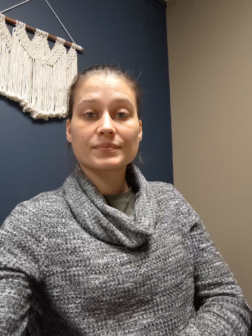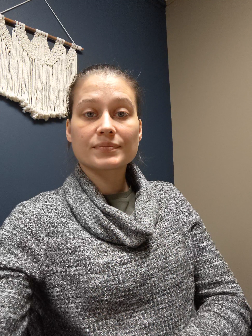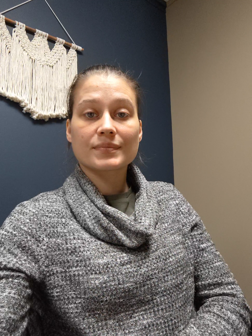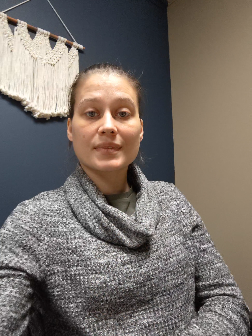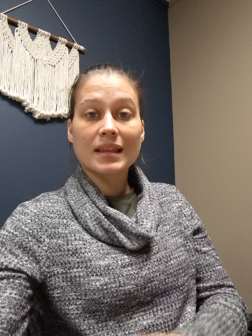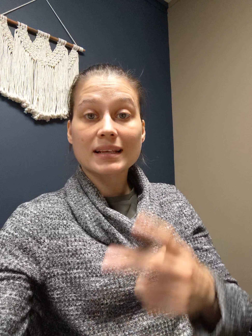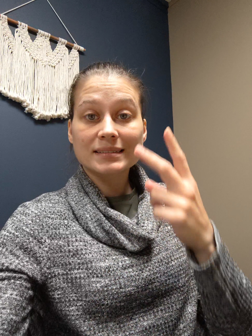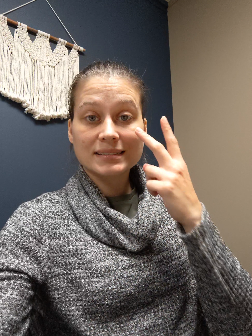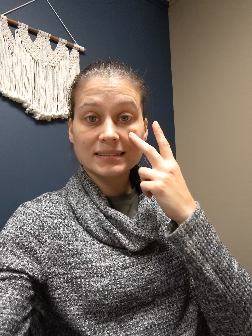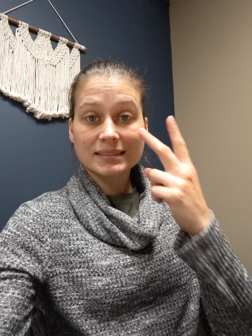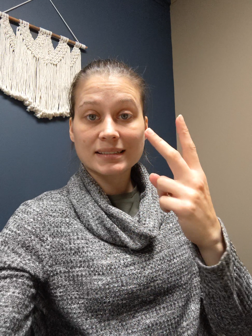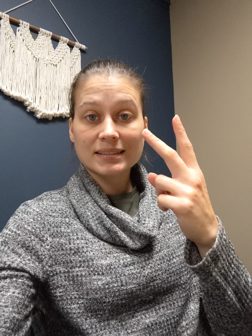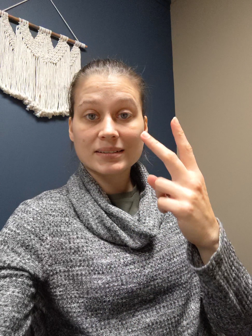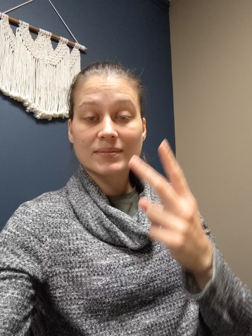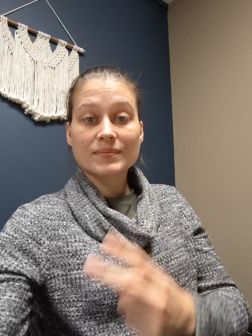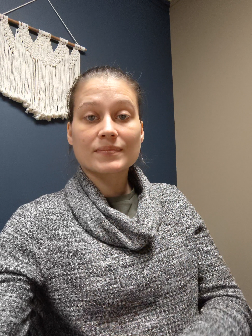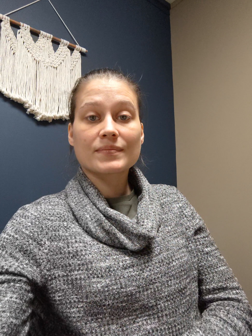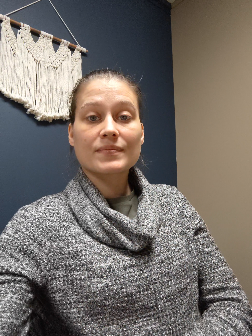see